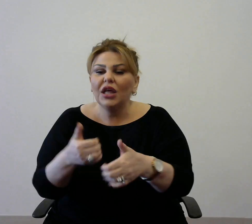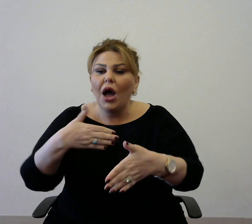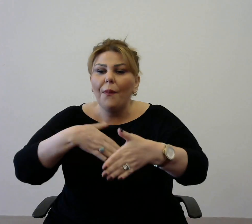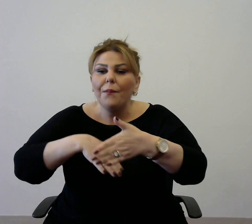metro